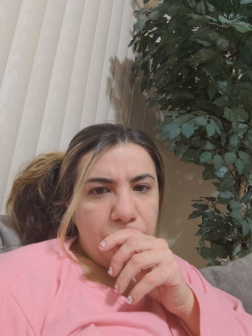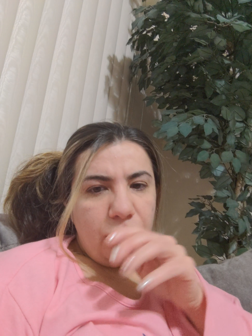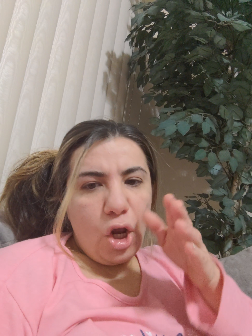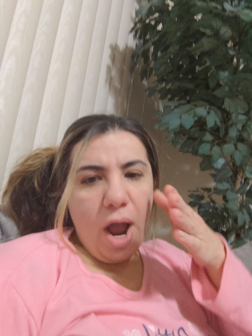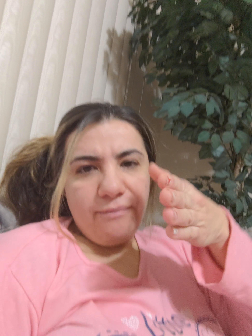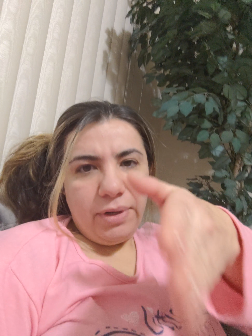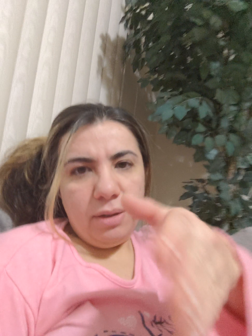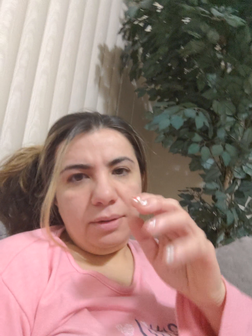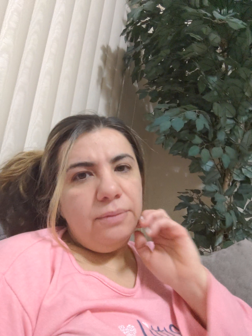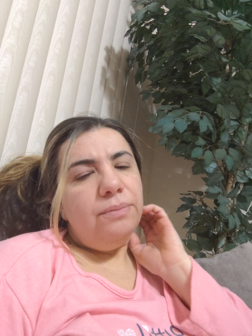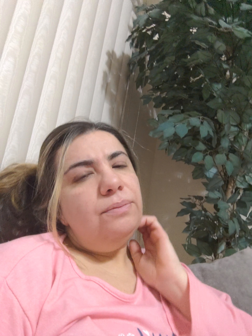after